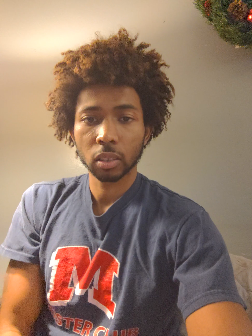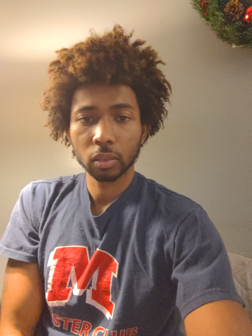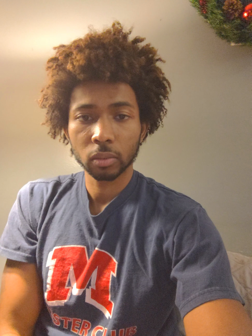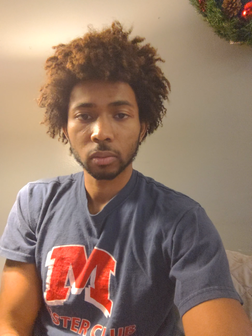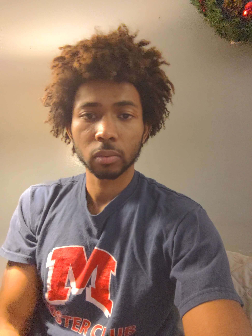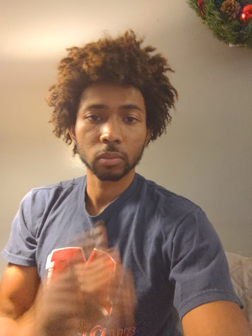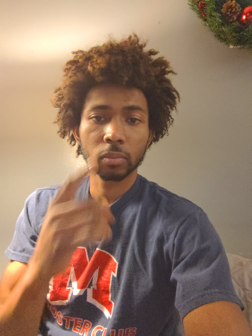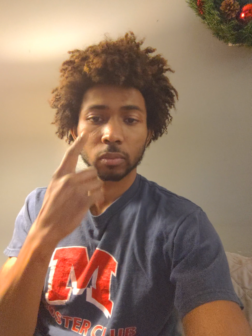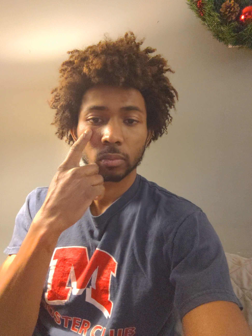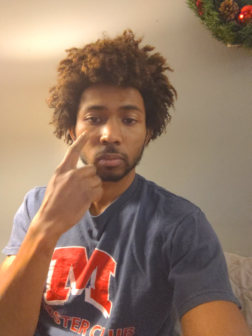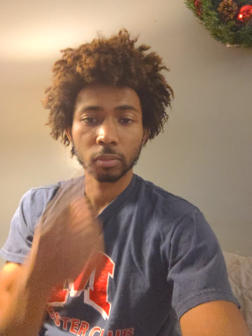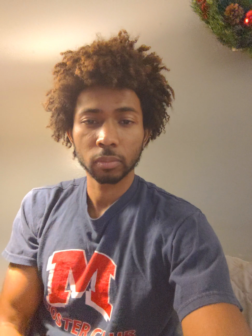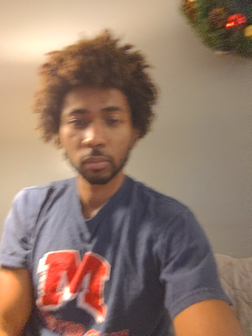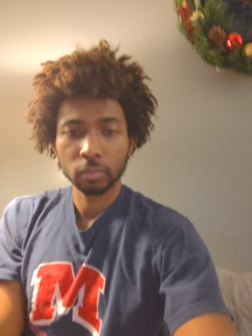eye